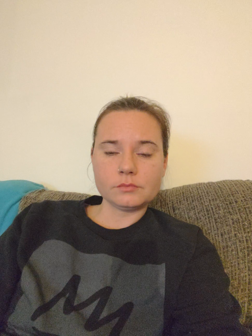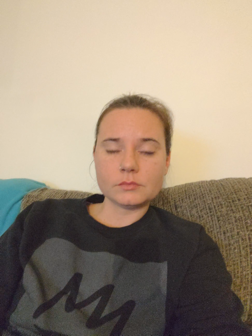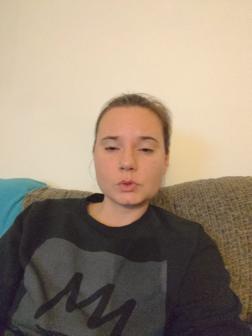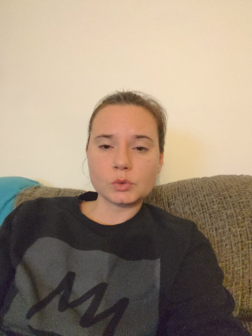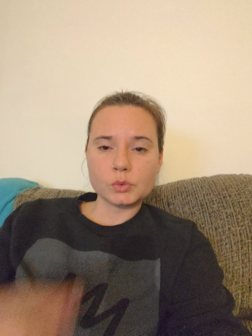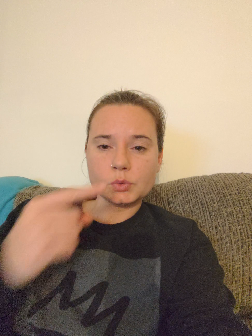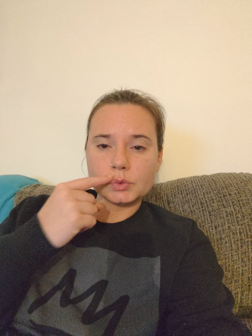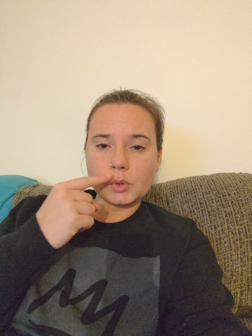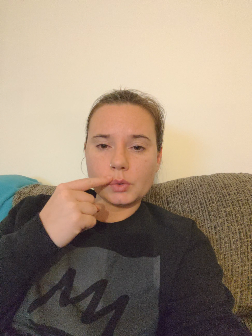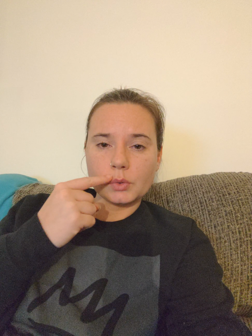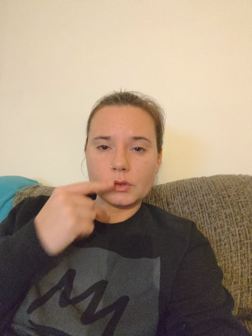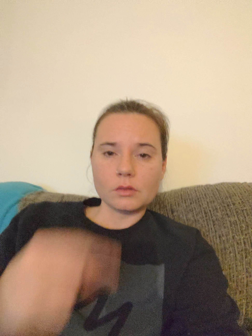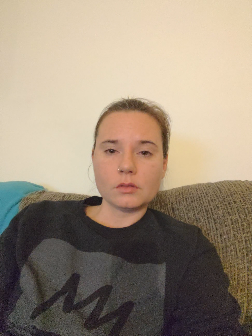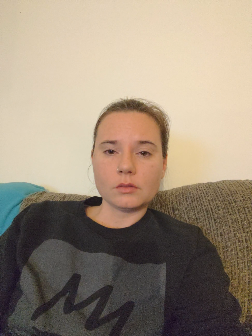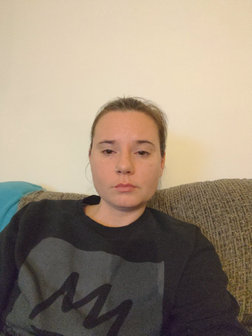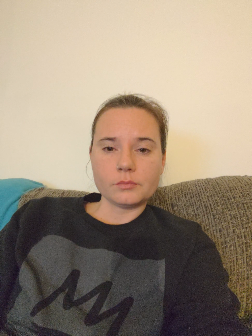tooth